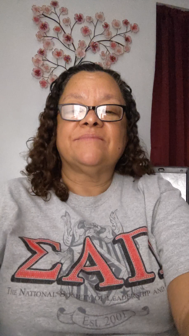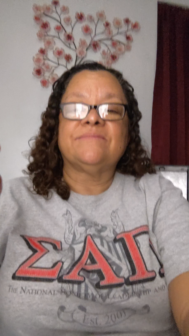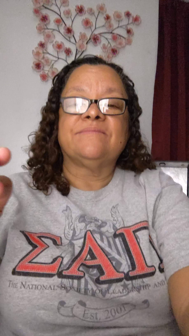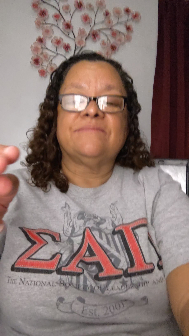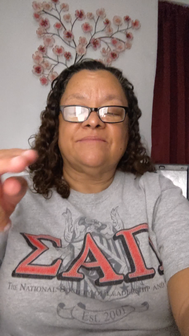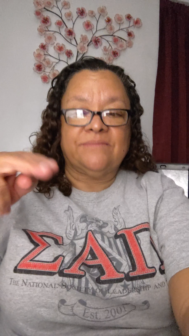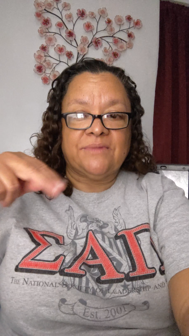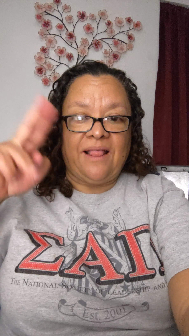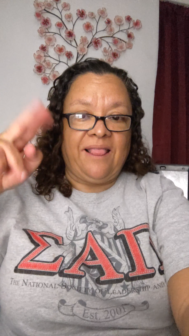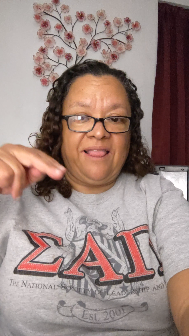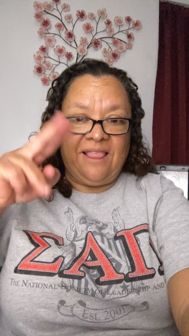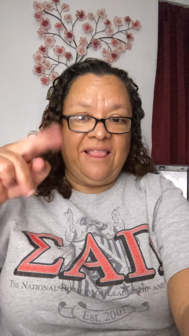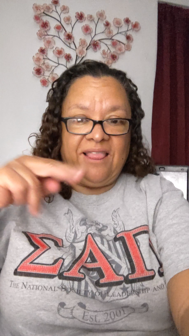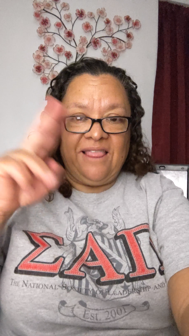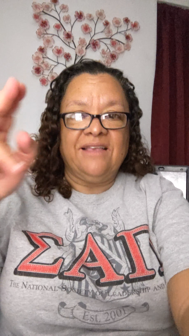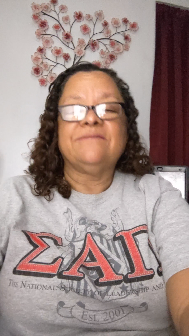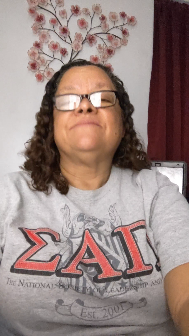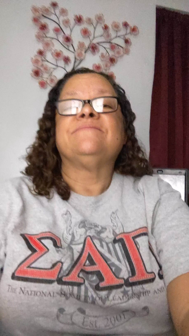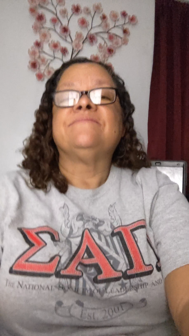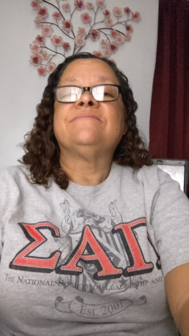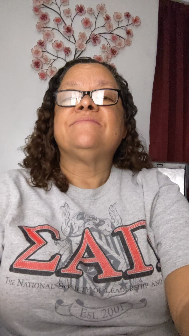lick